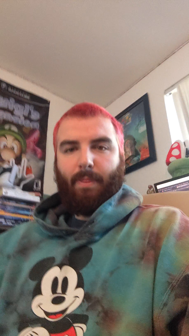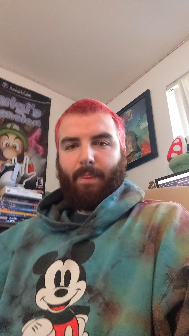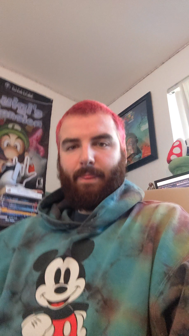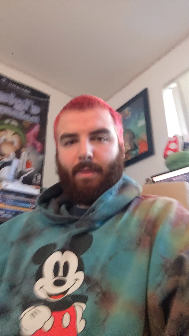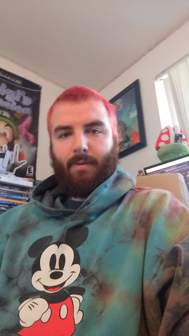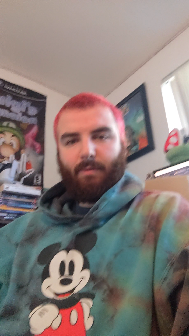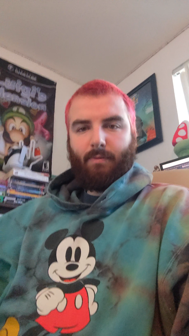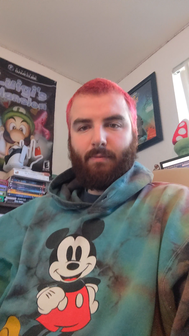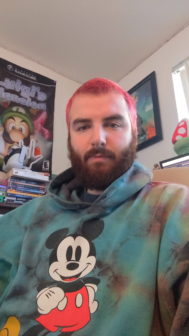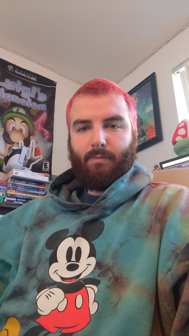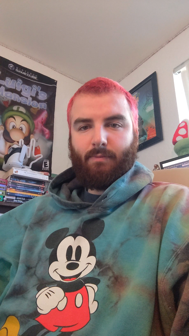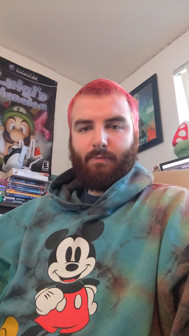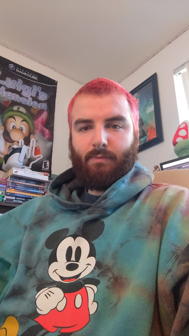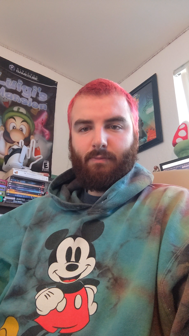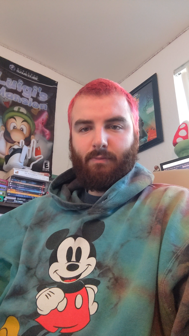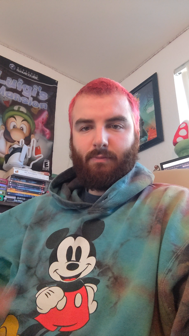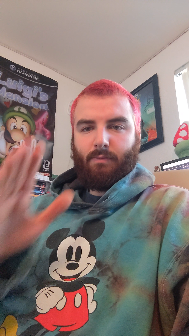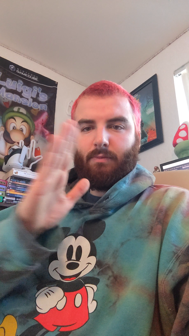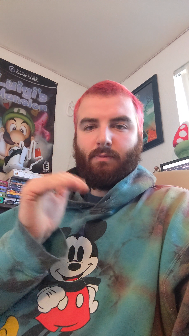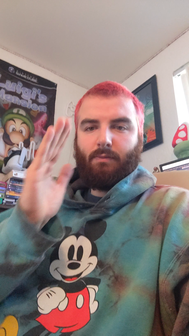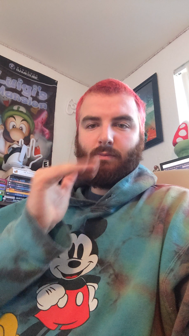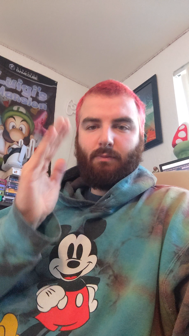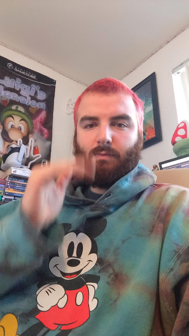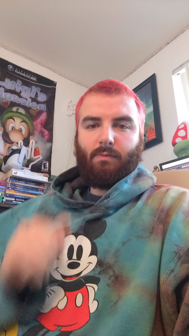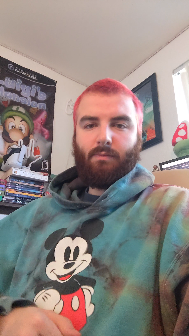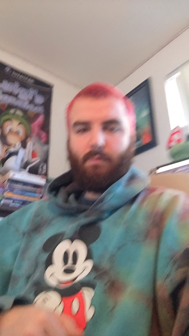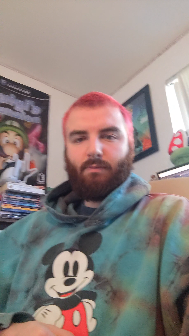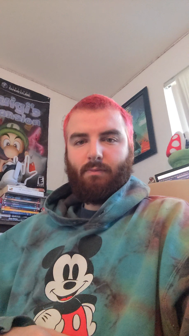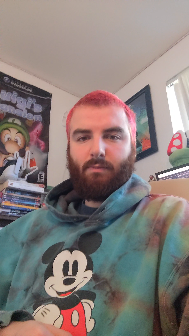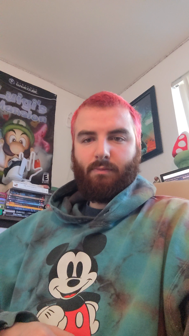downtown